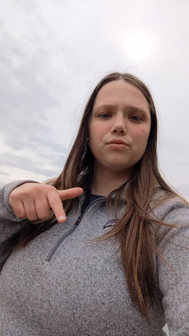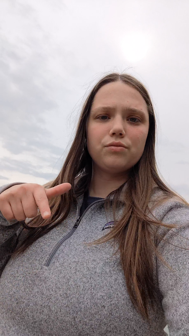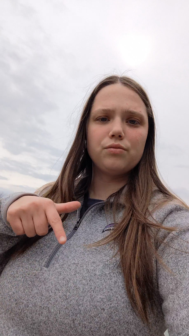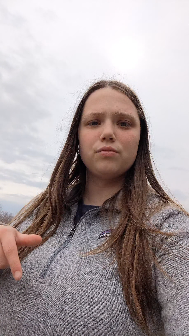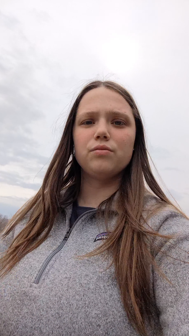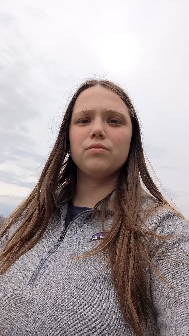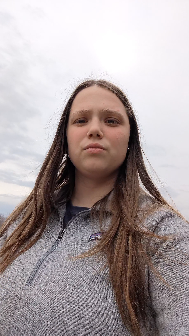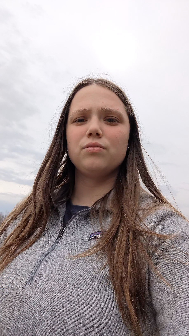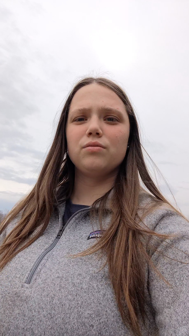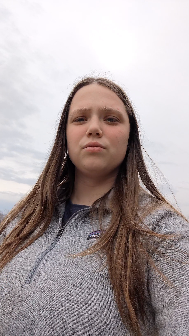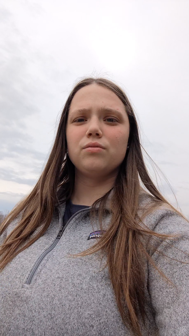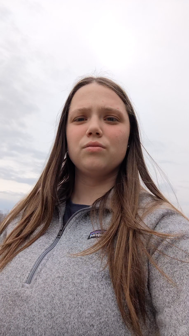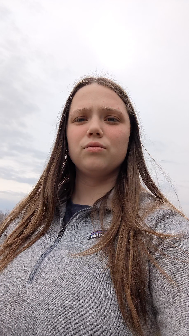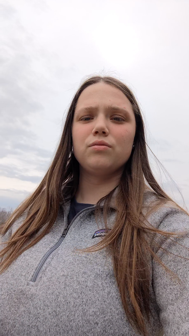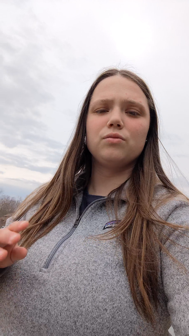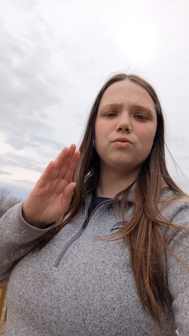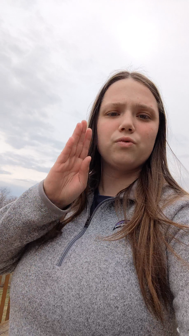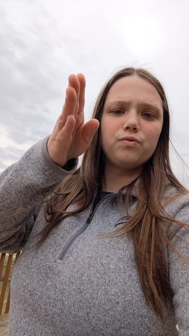over